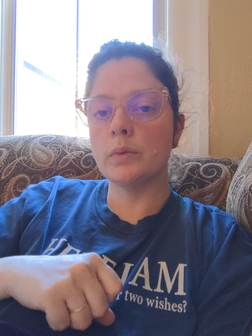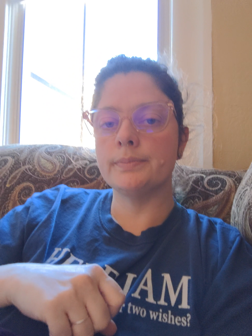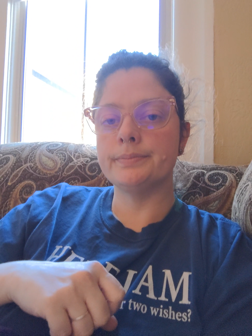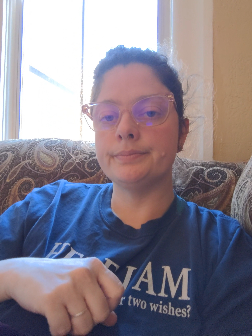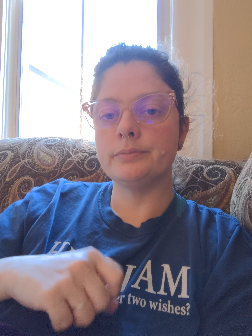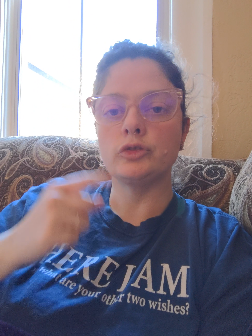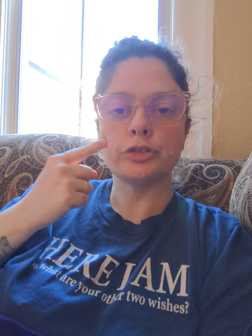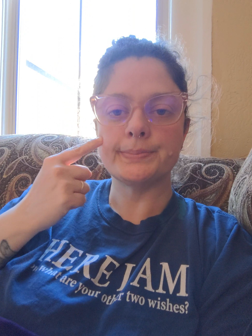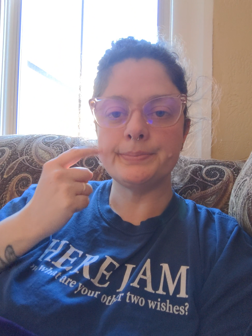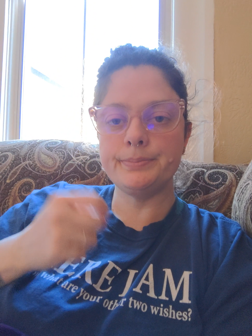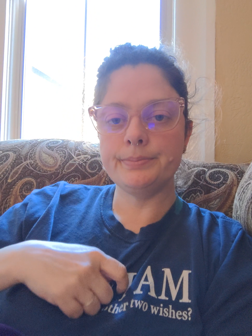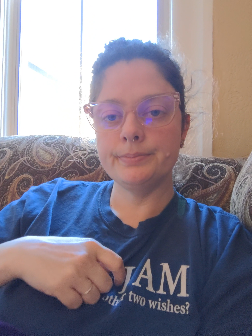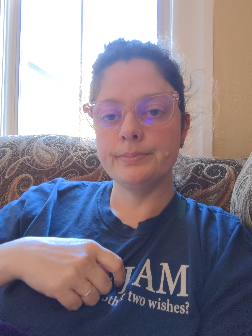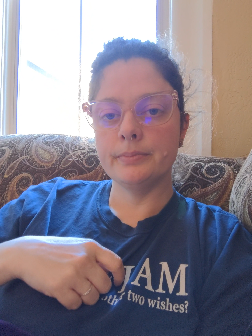cheek